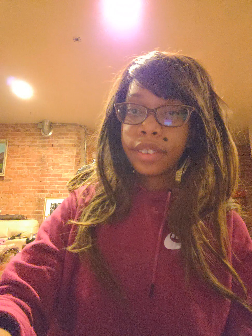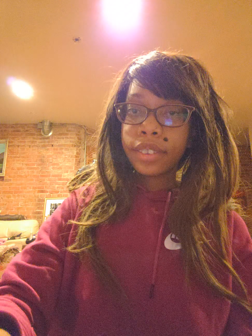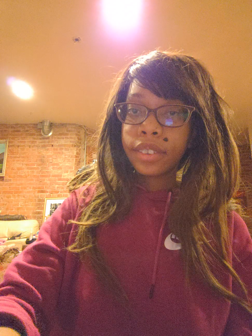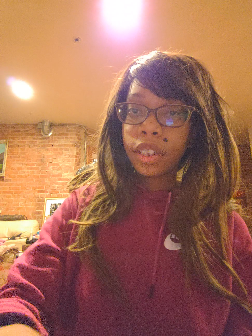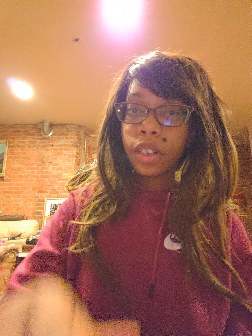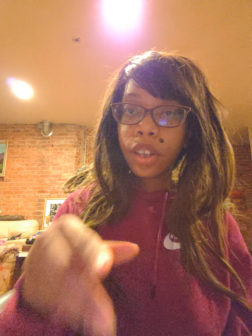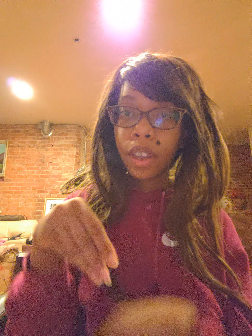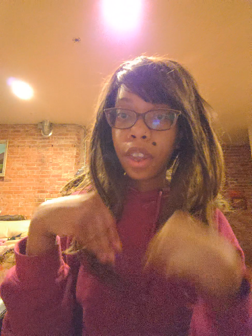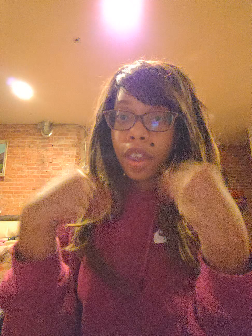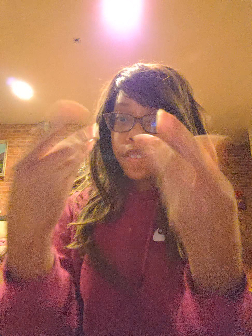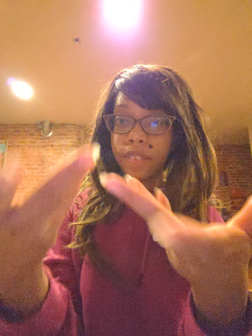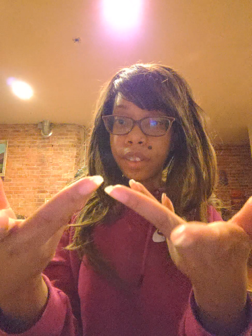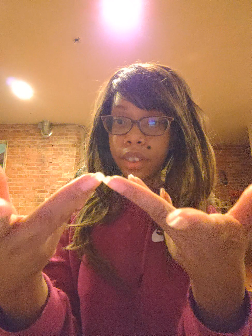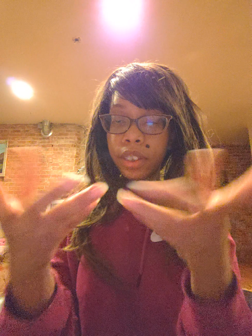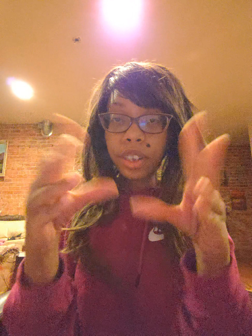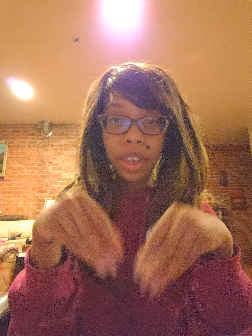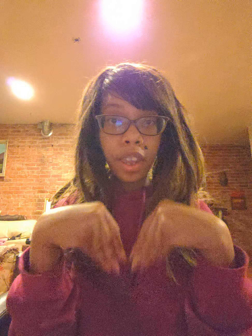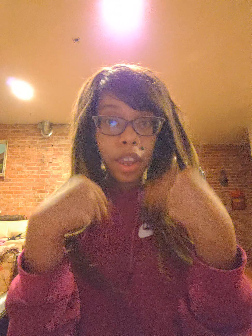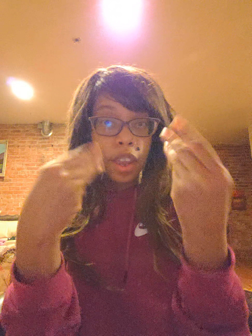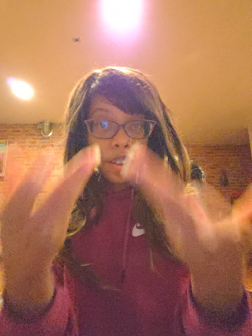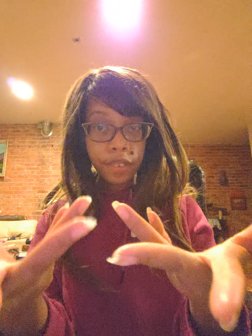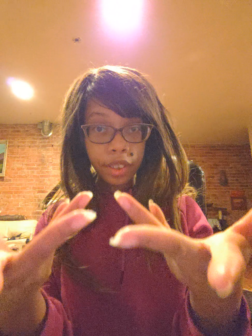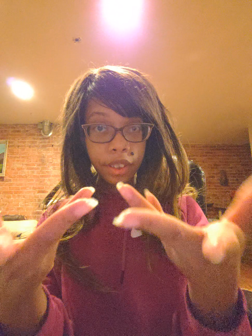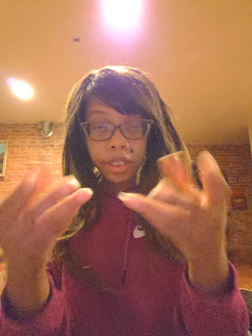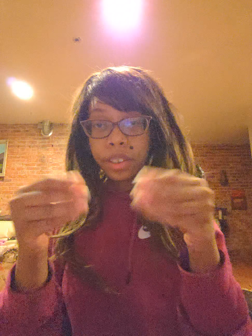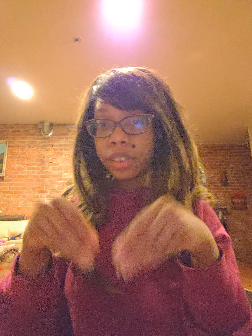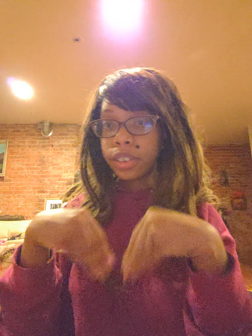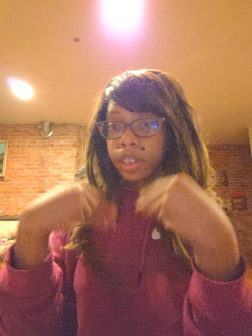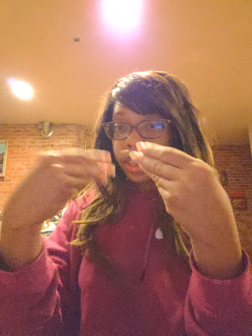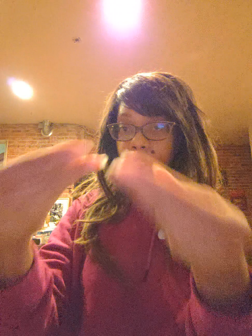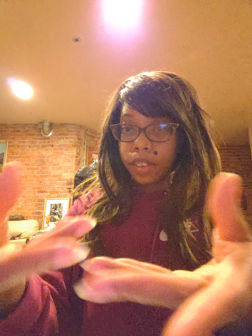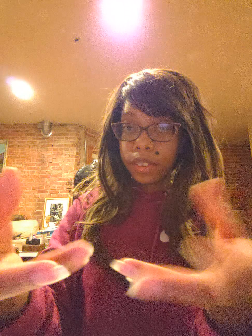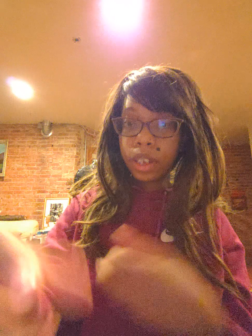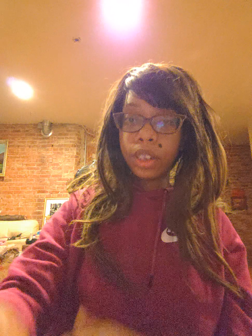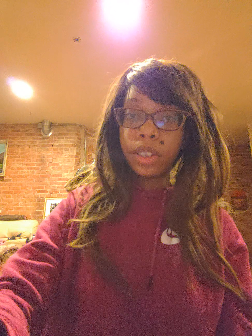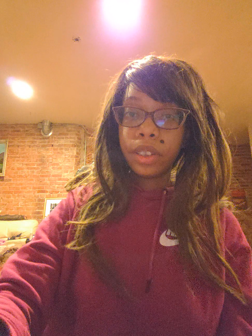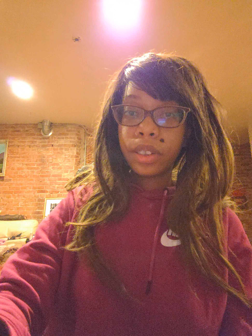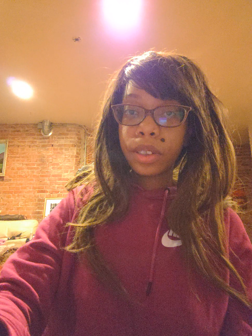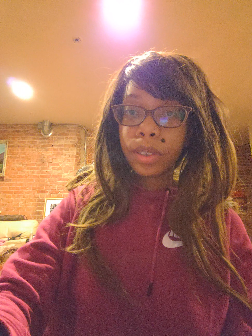give